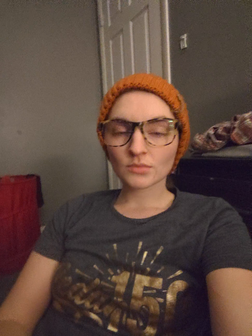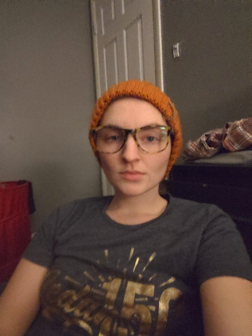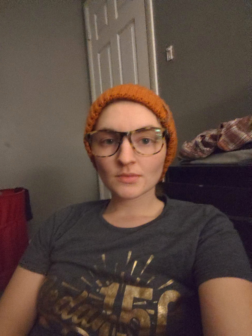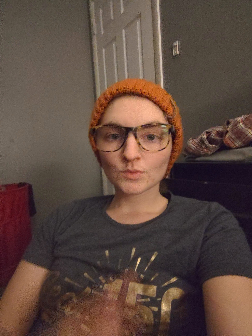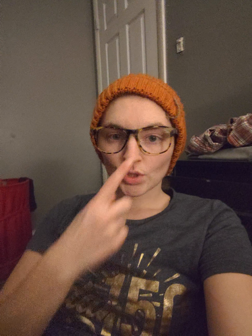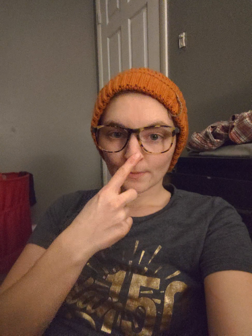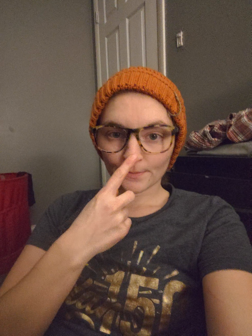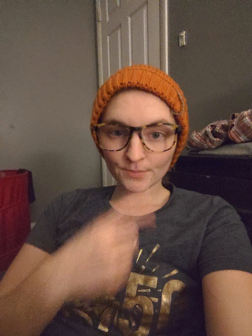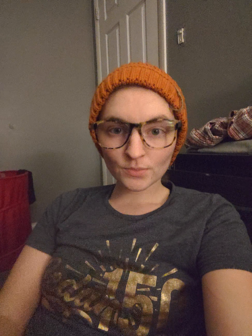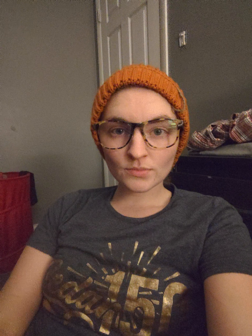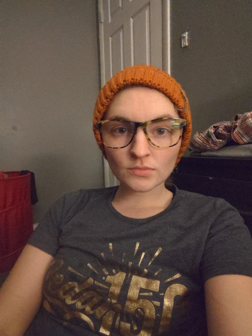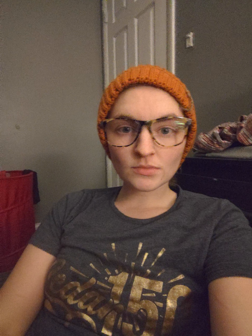nose